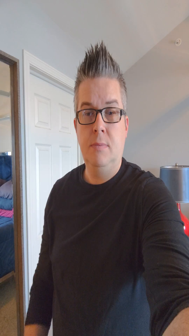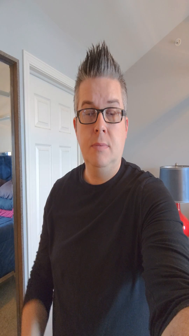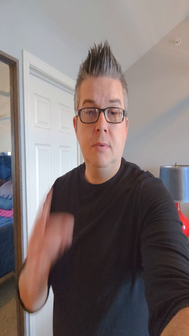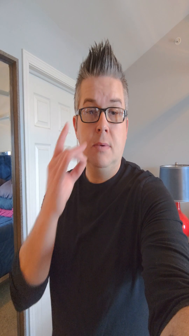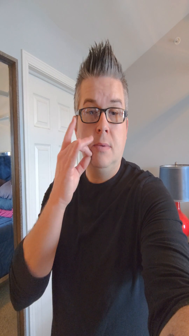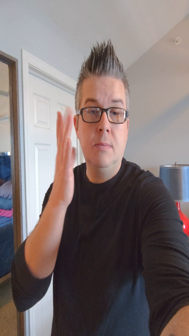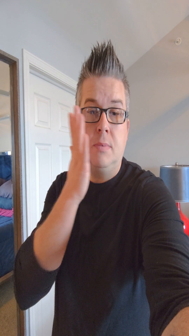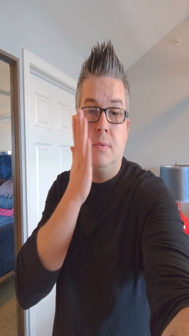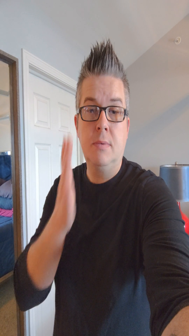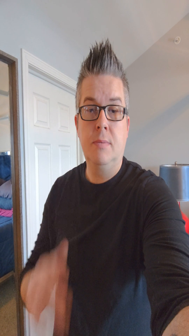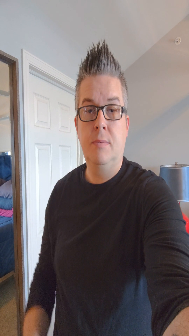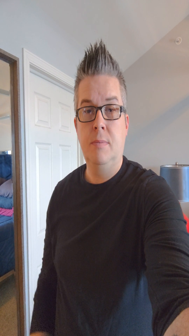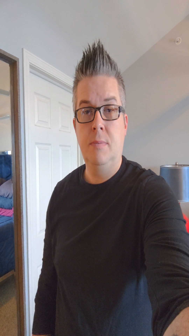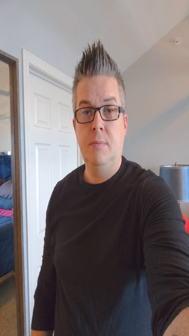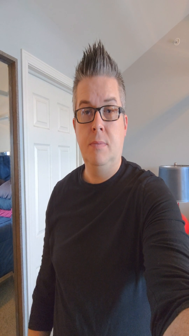bee